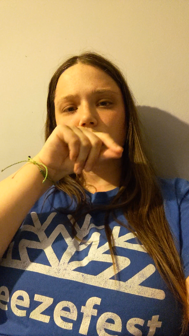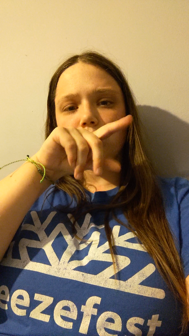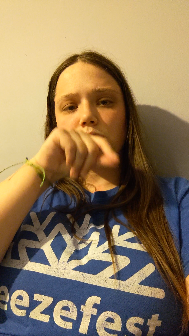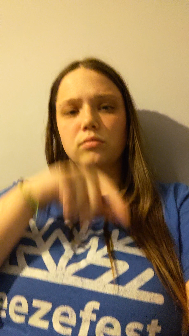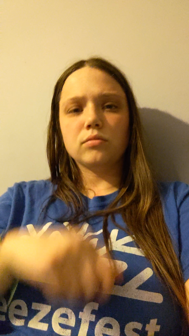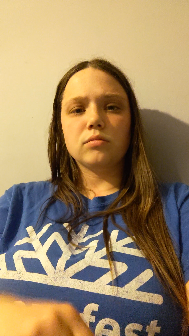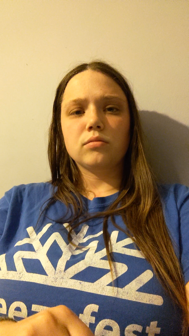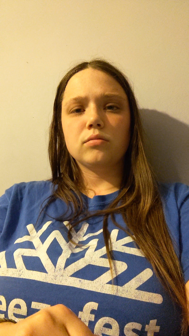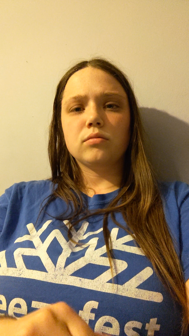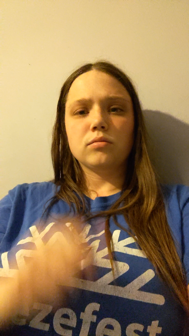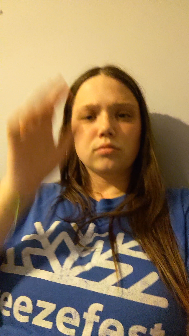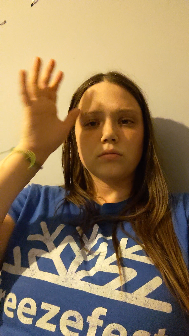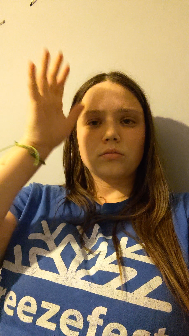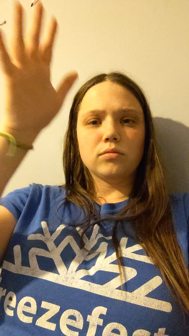deer